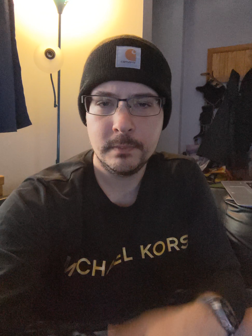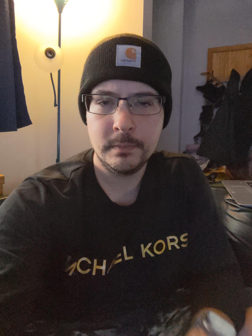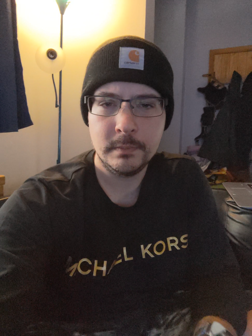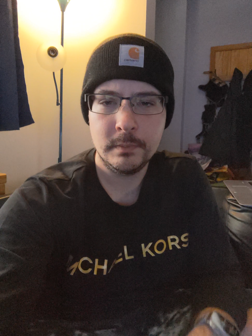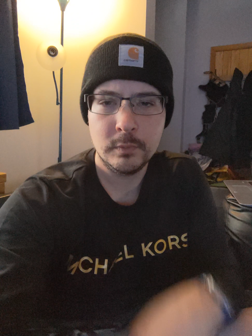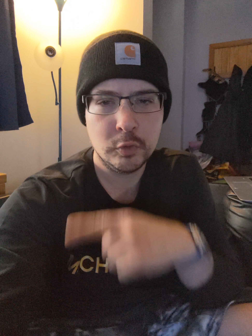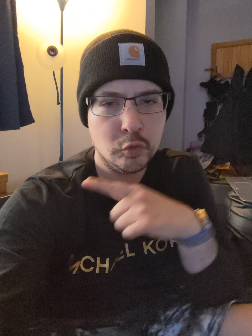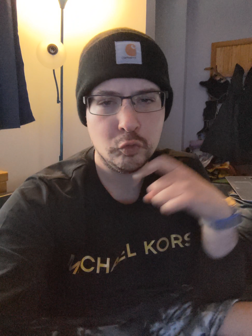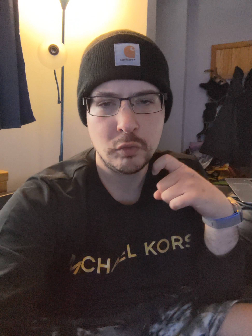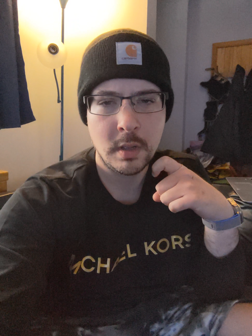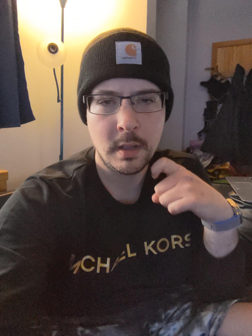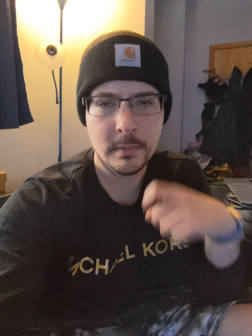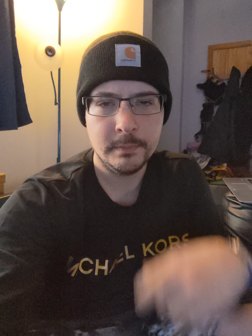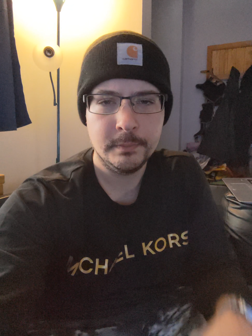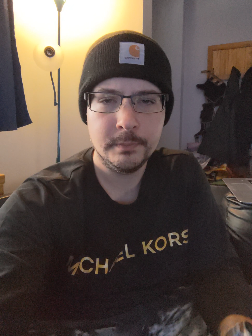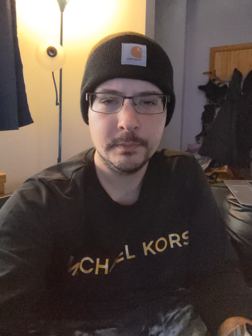dry